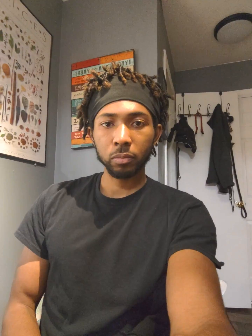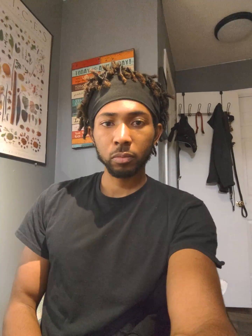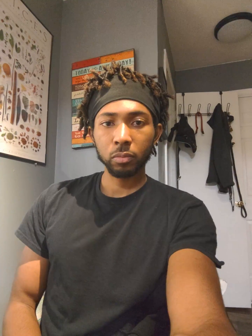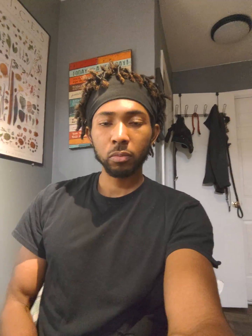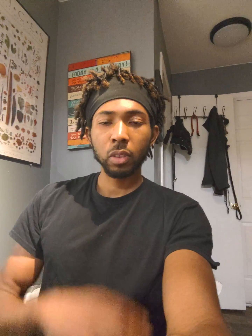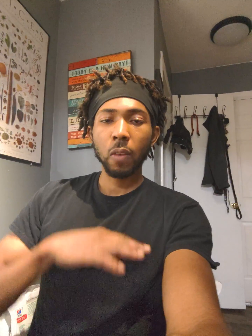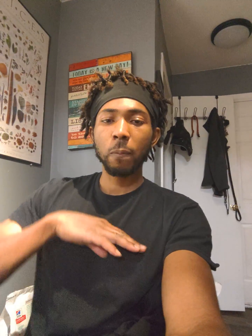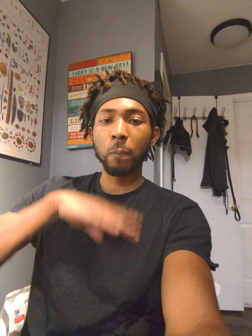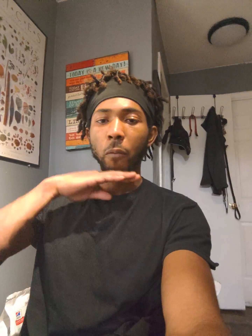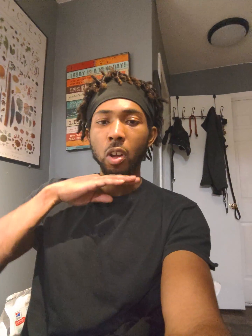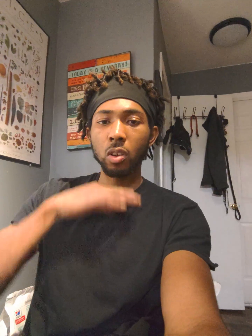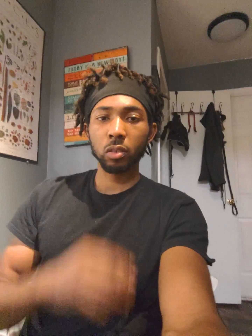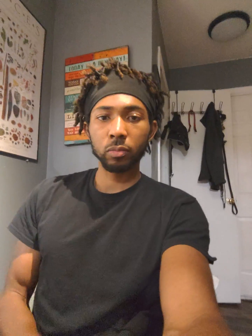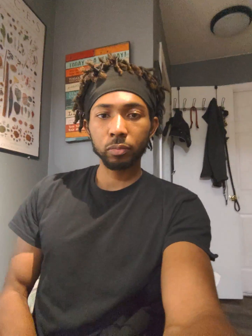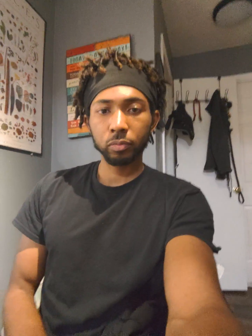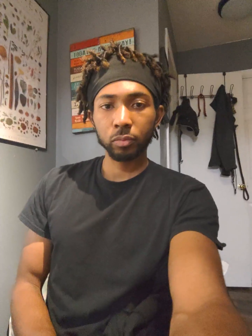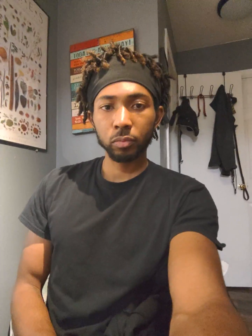full